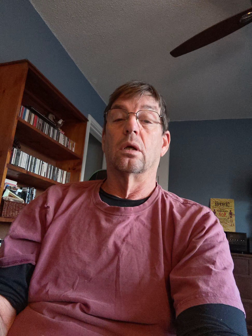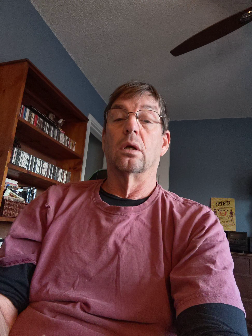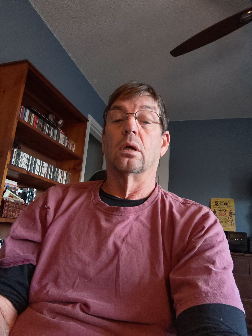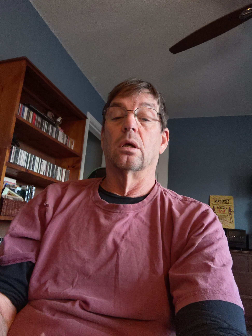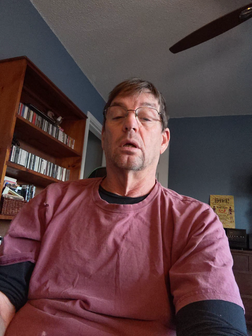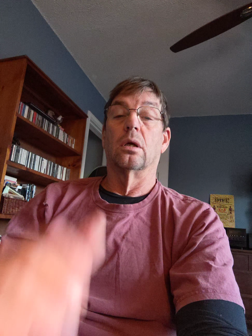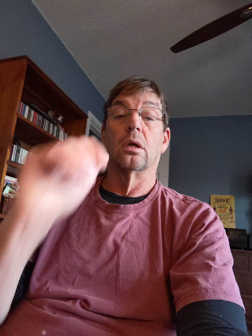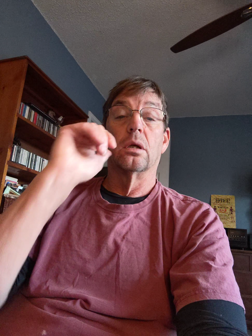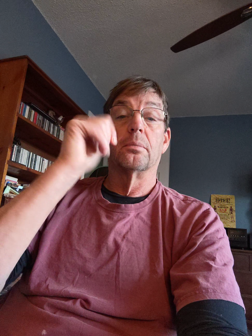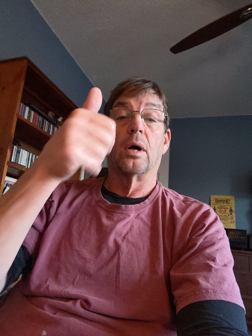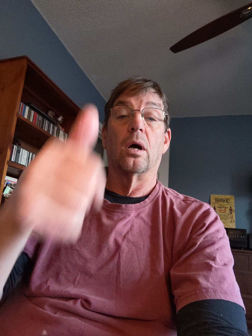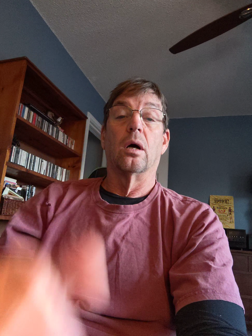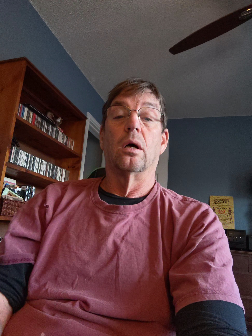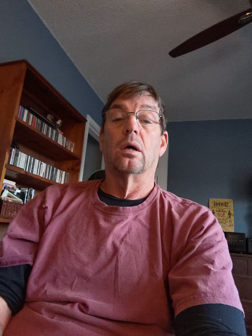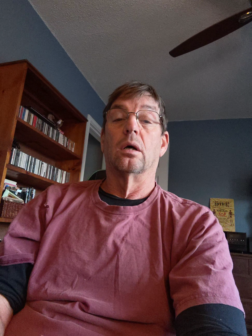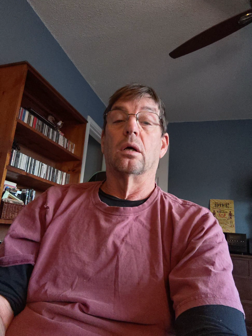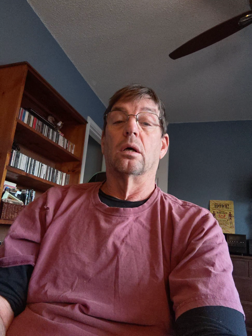tomorrow